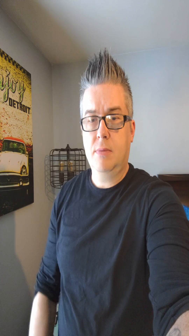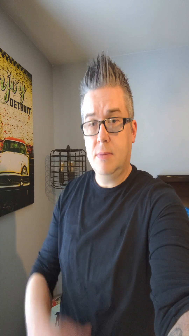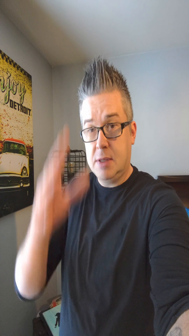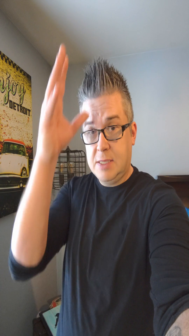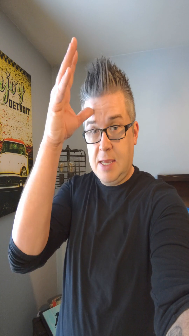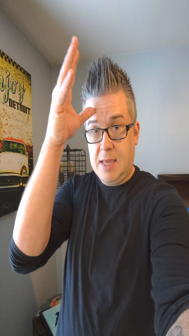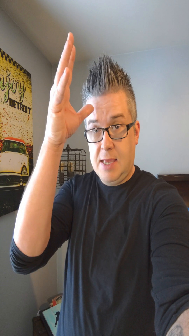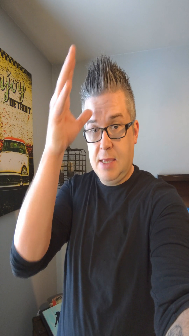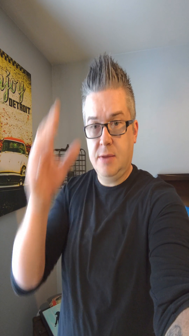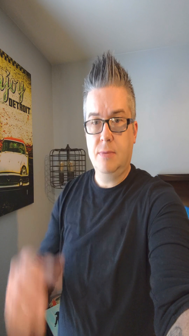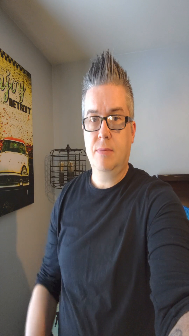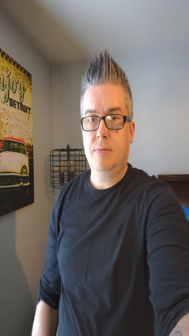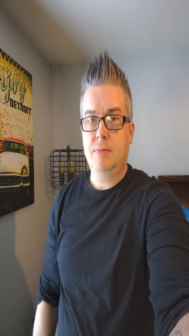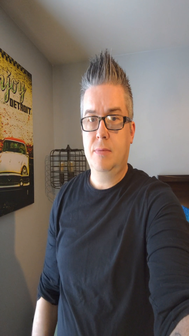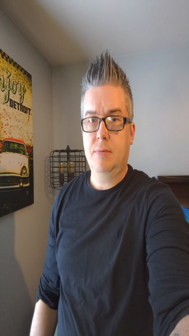dad